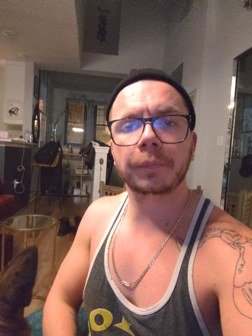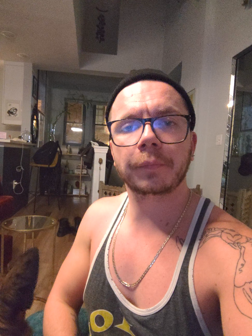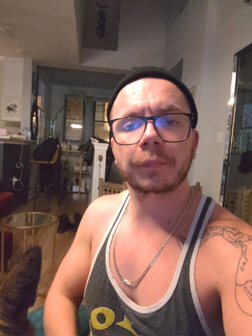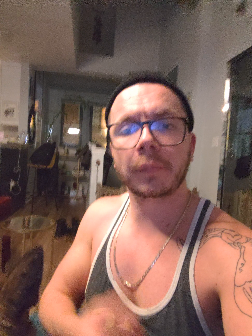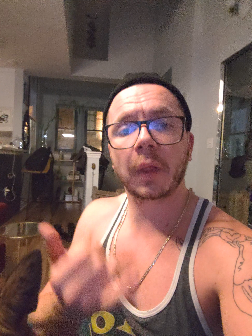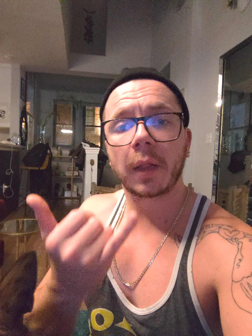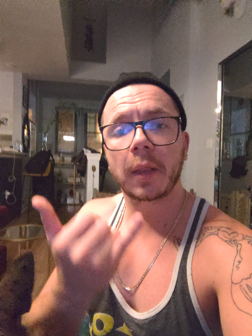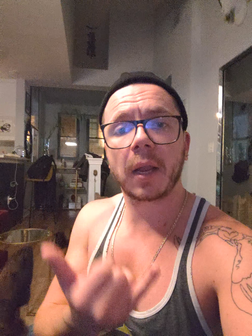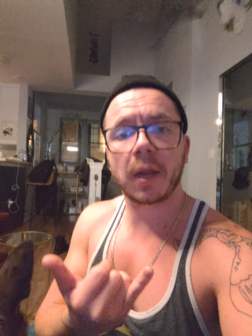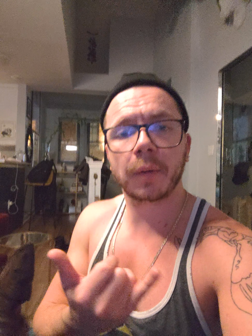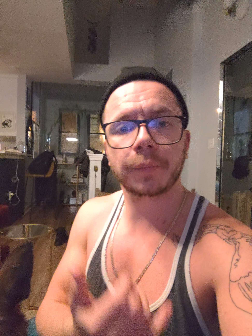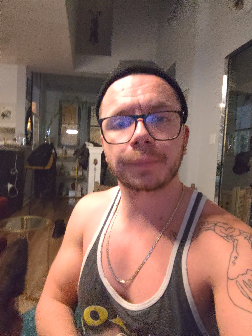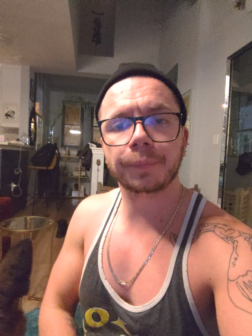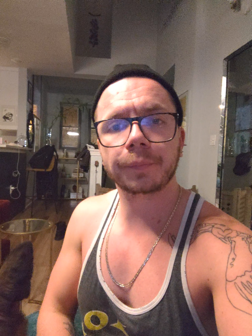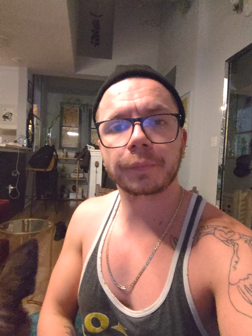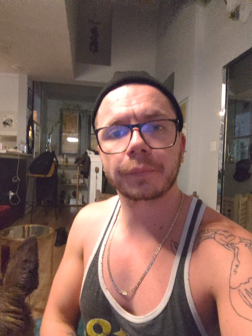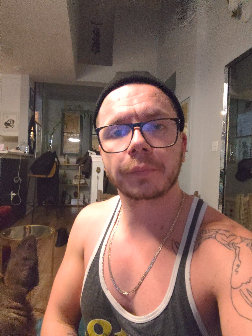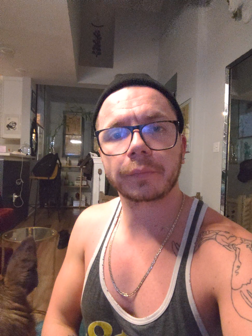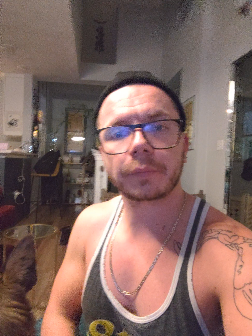now